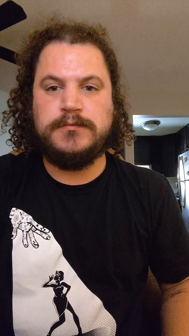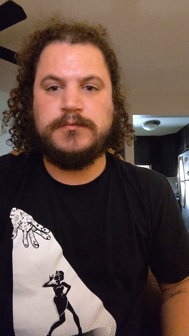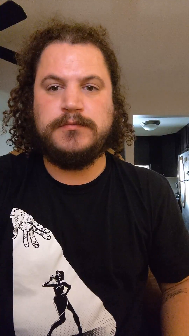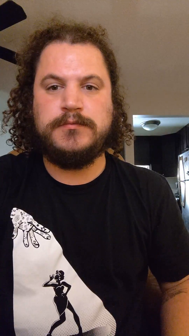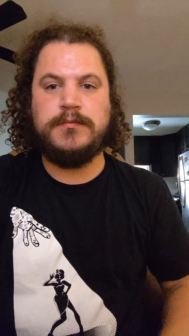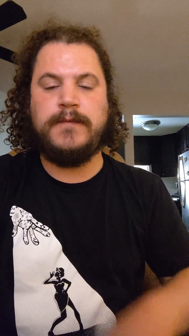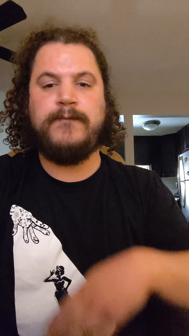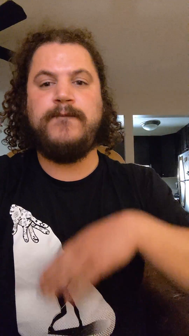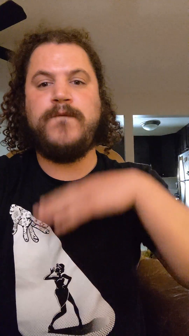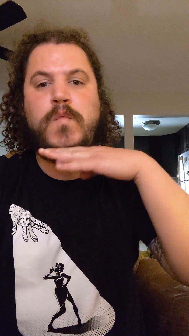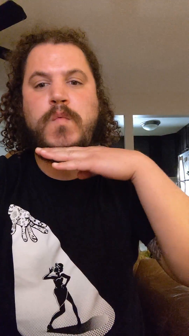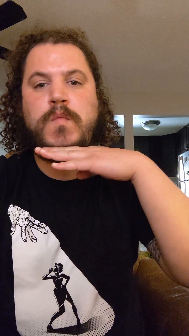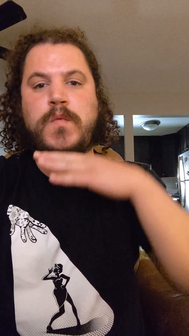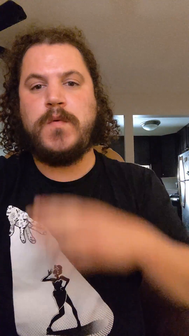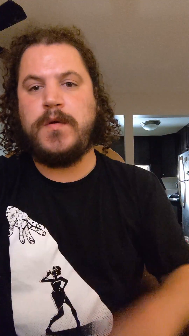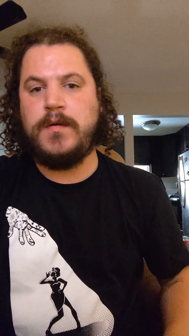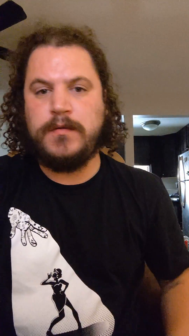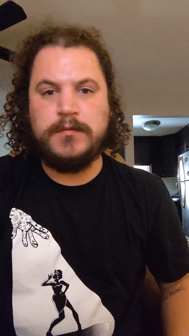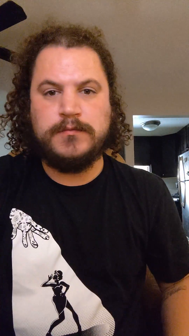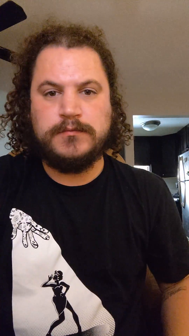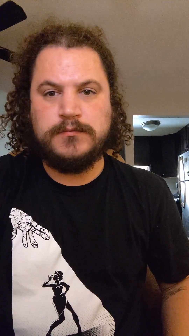full